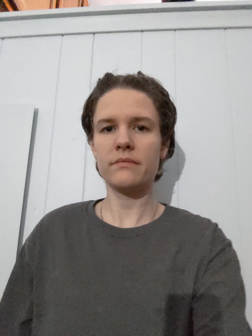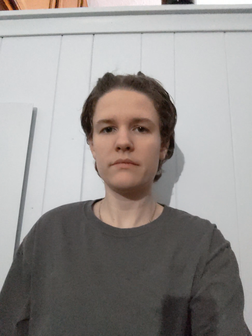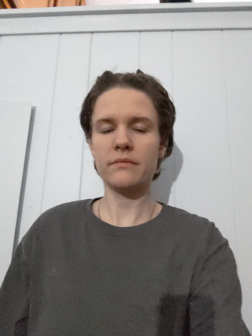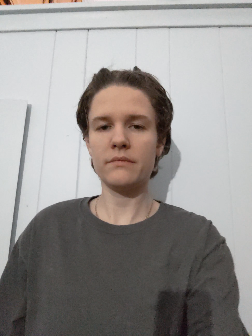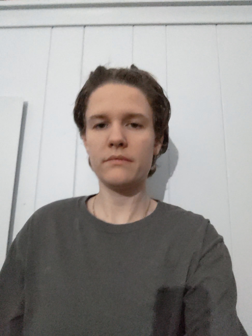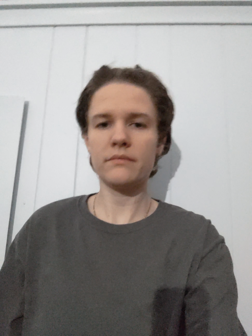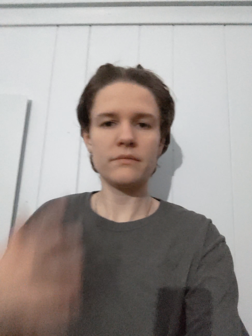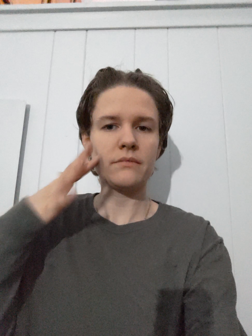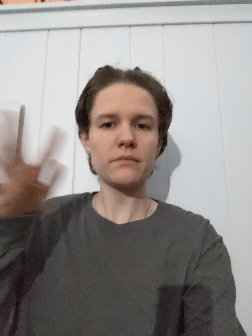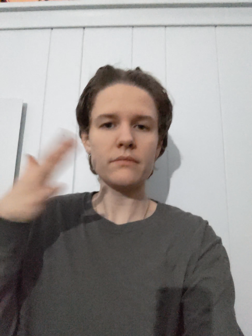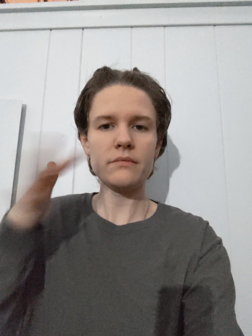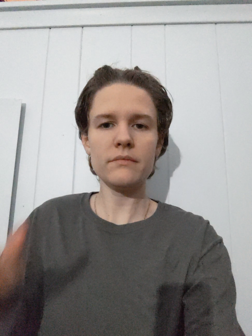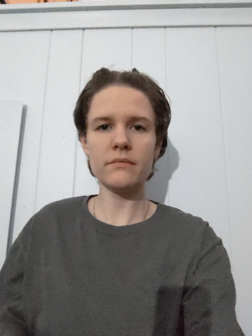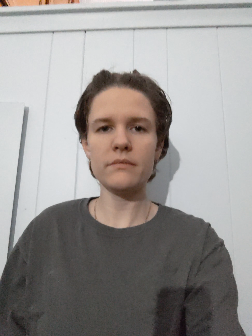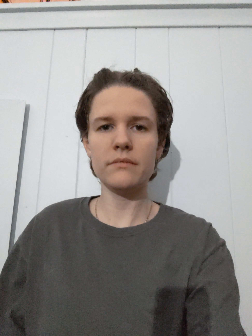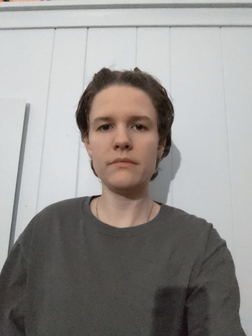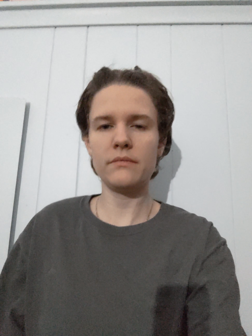noisy